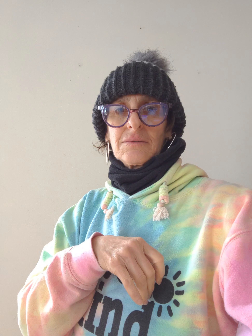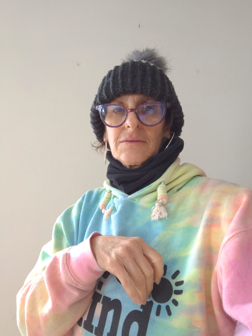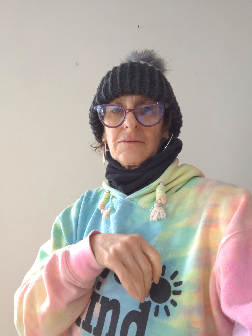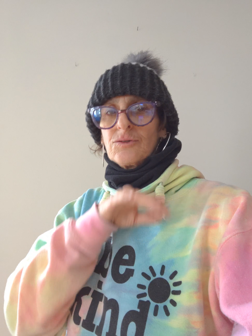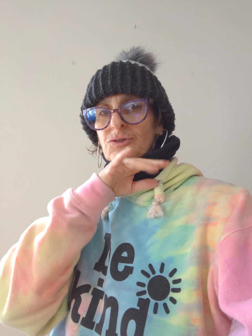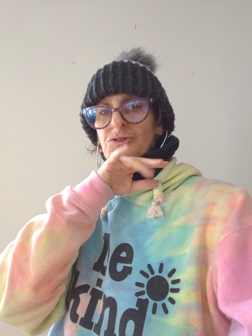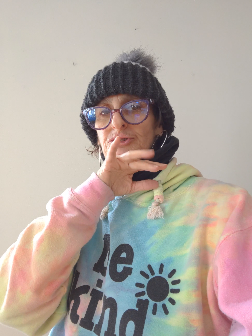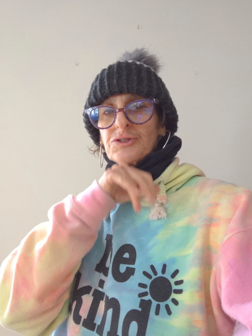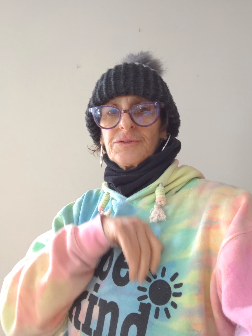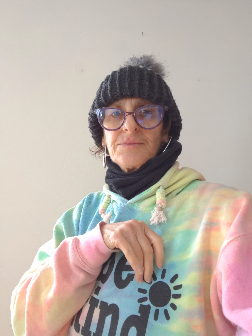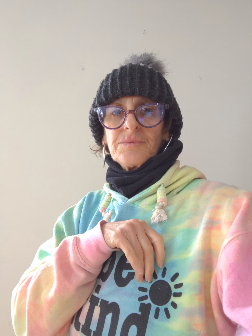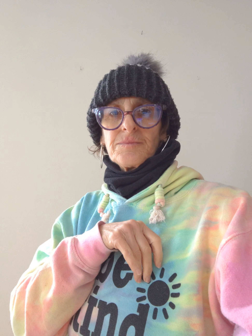dirty